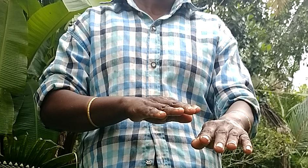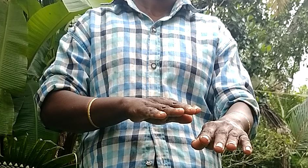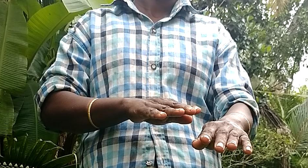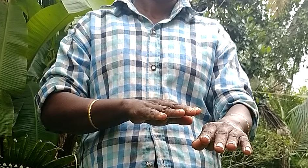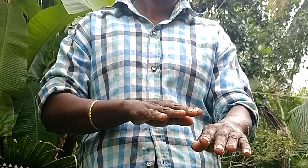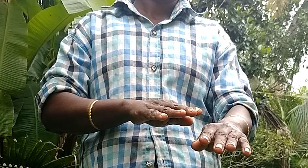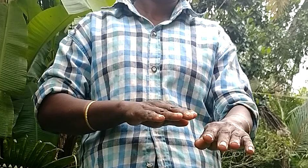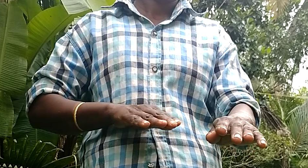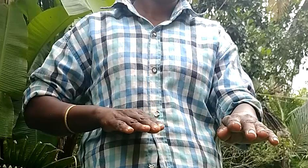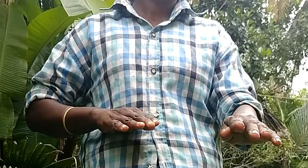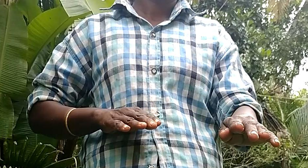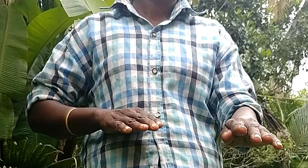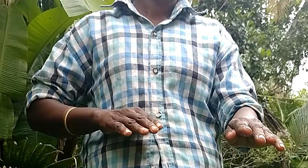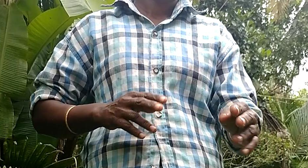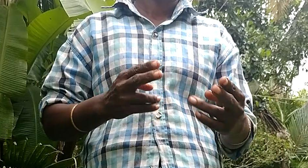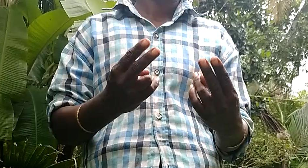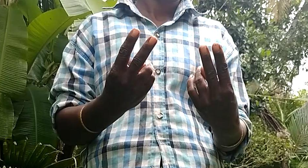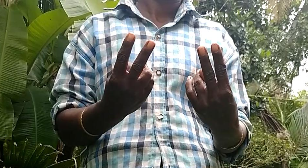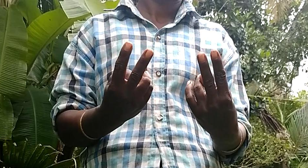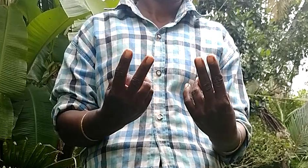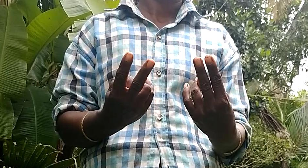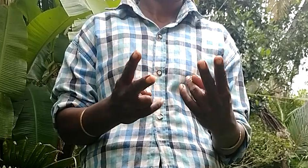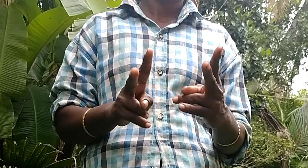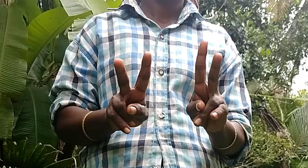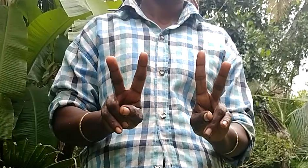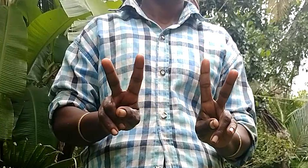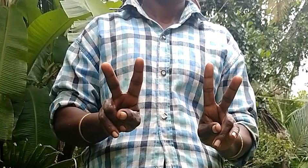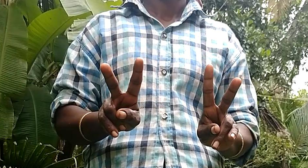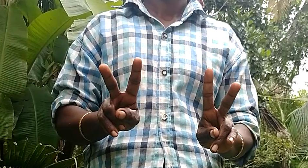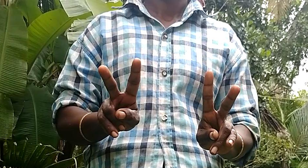Animal